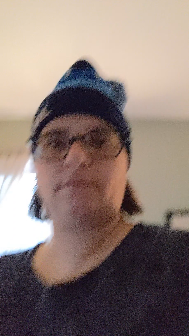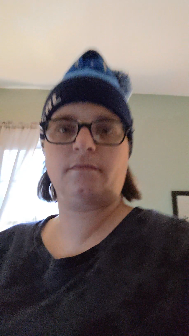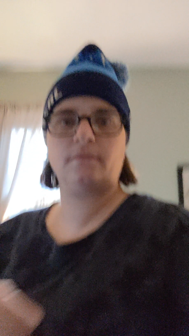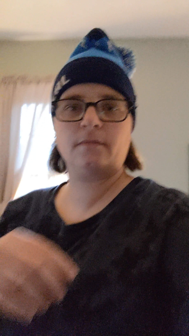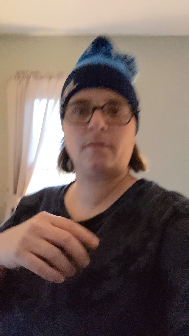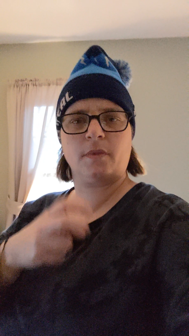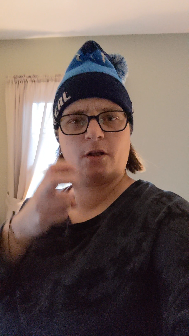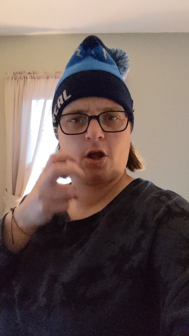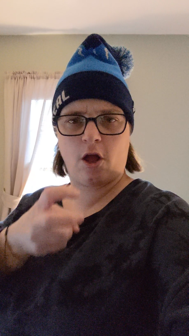hard